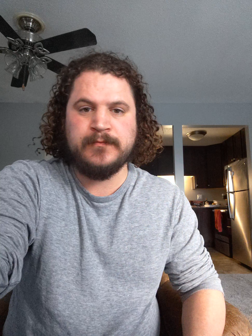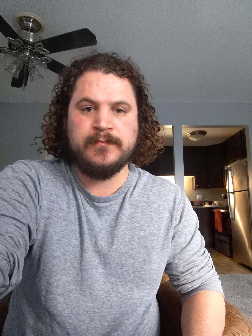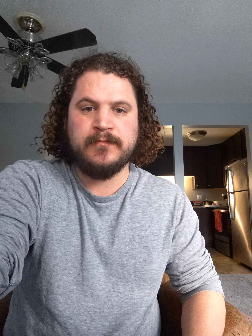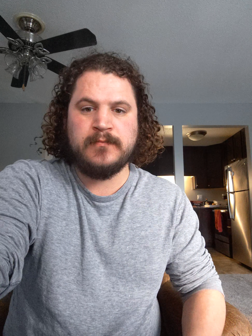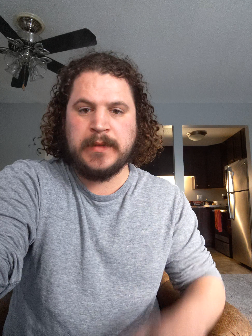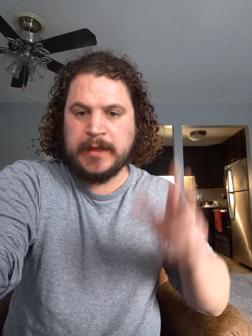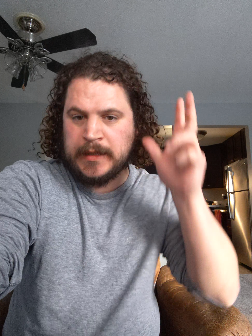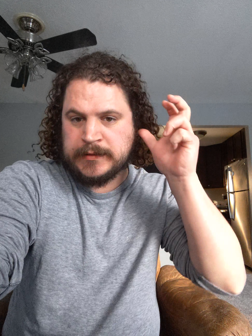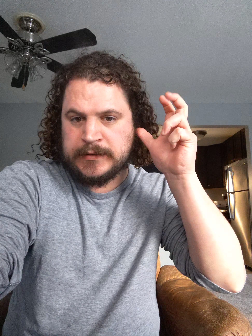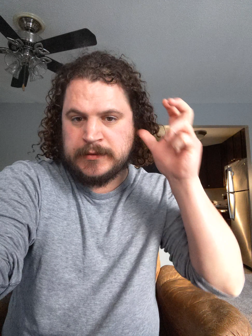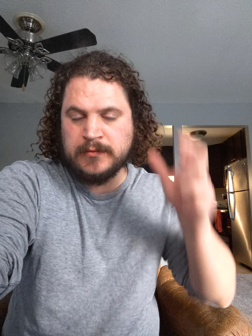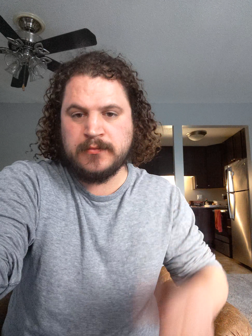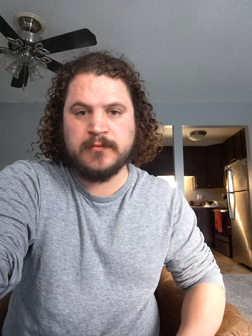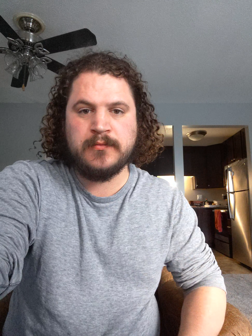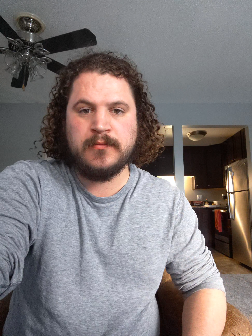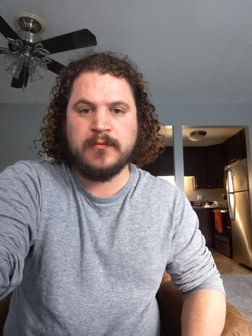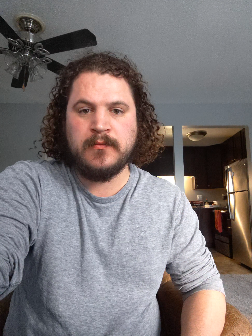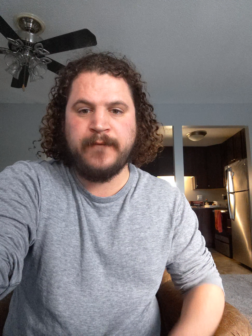listen